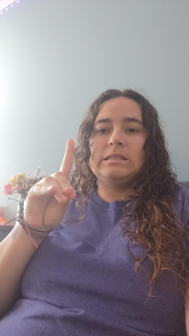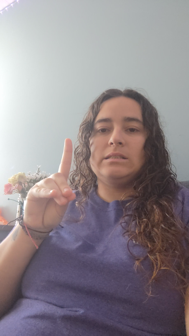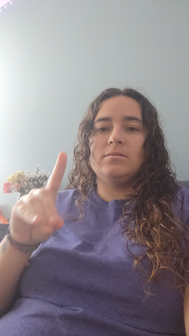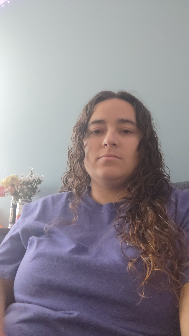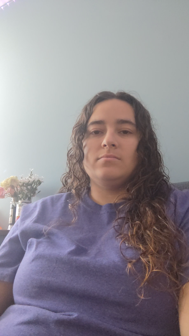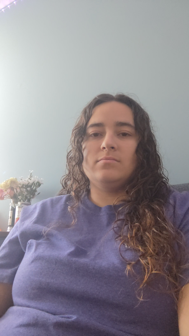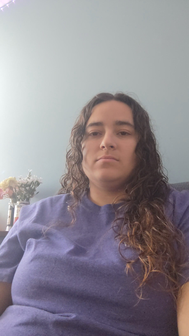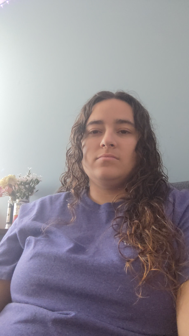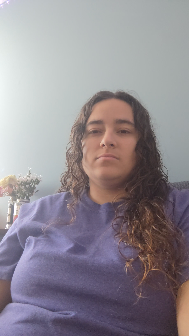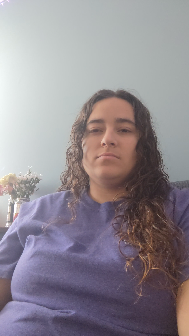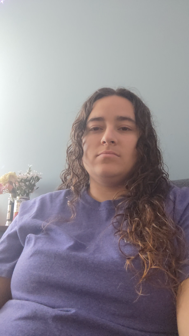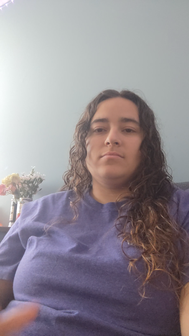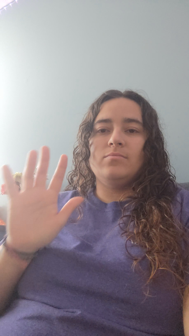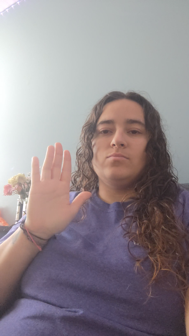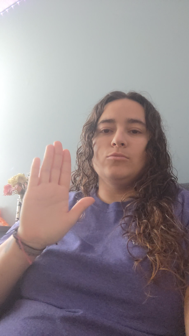push